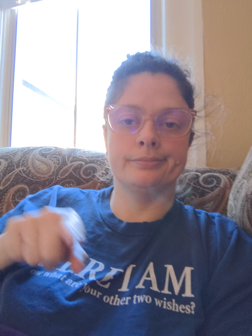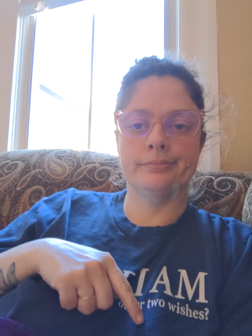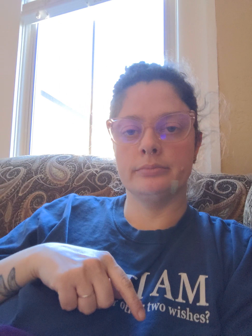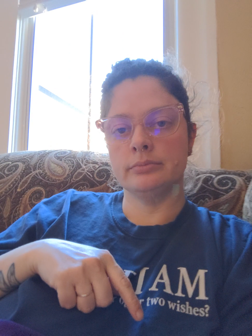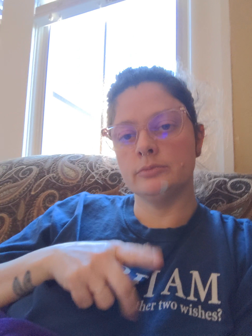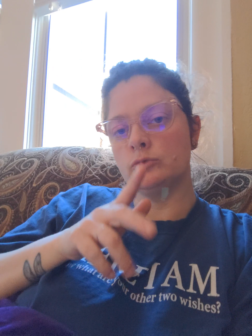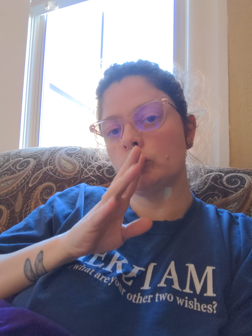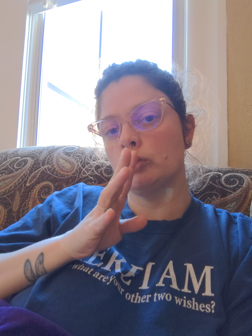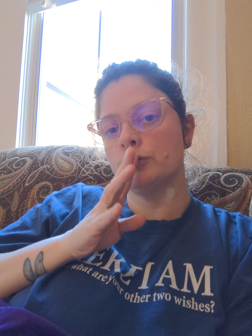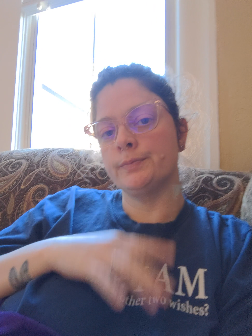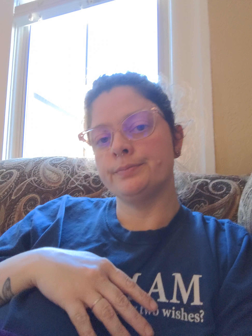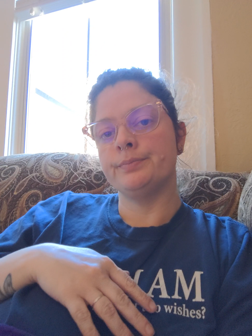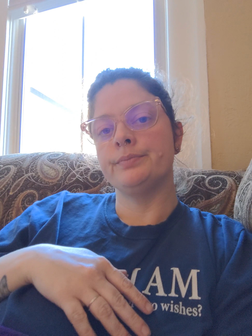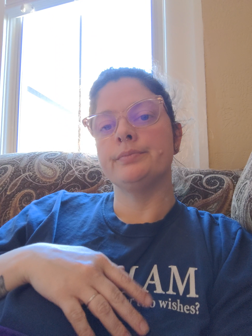talk